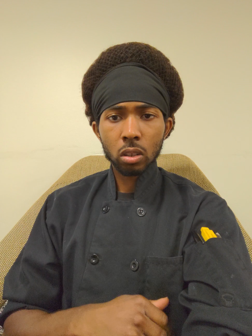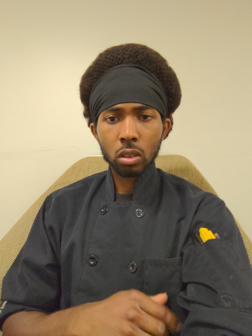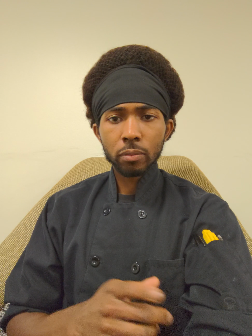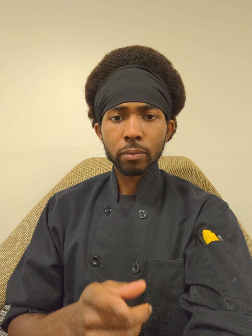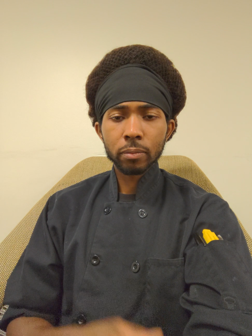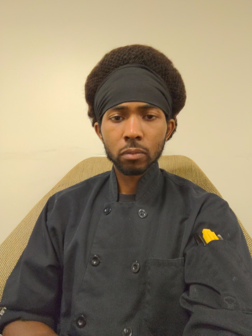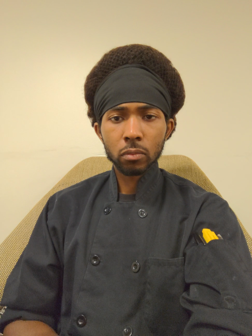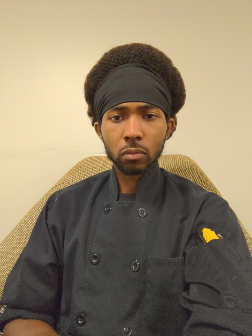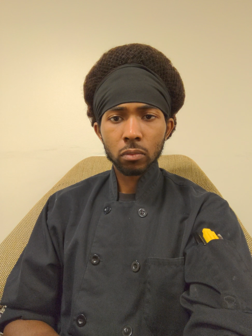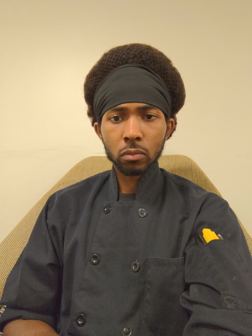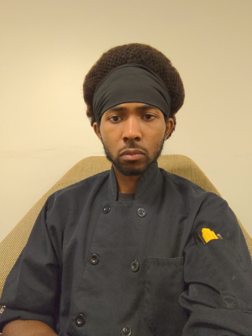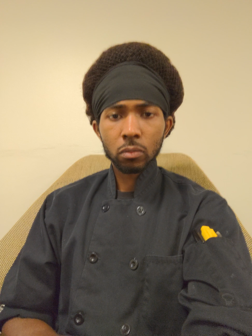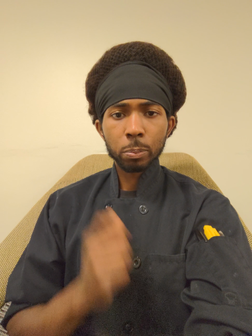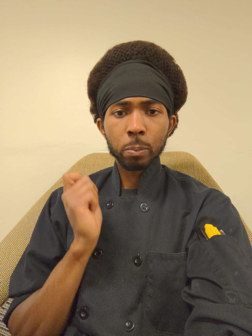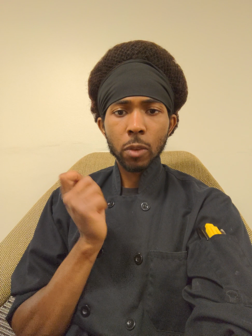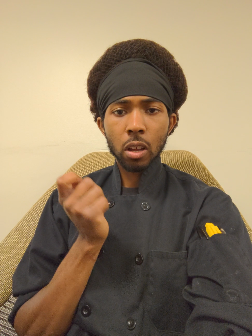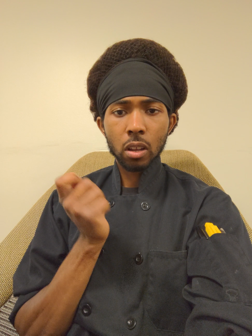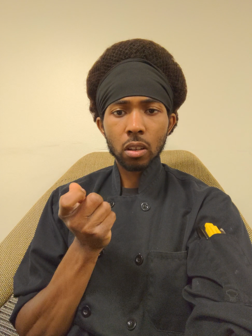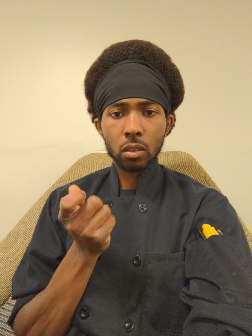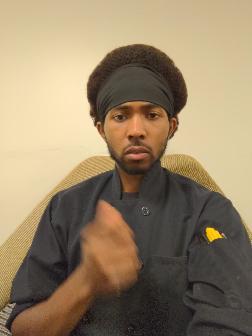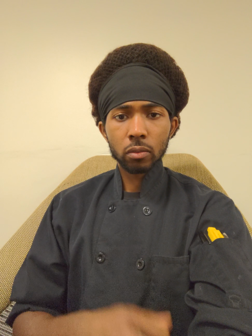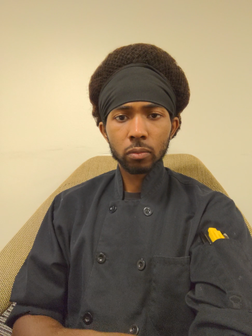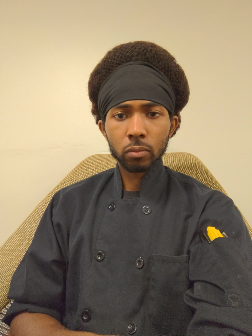bat